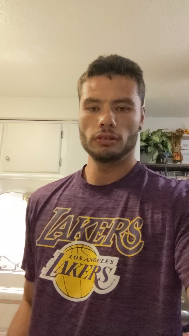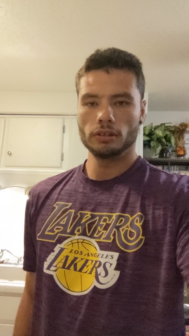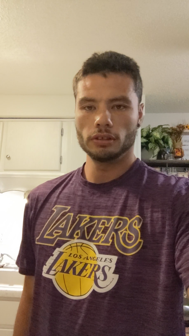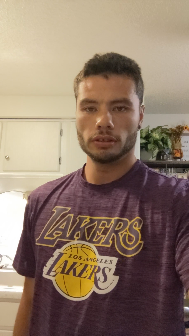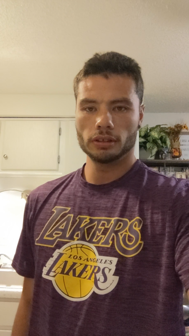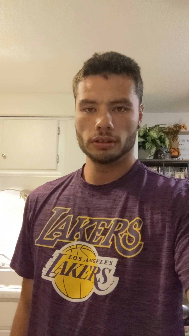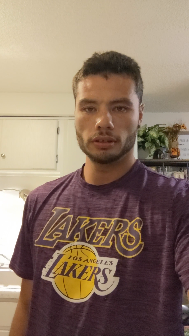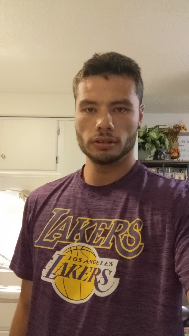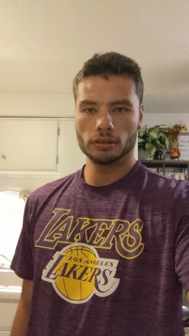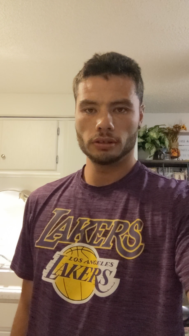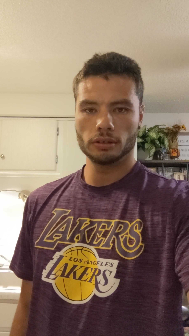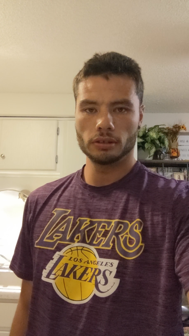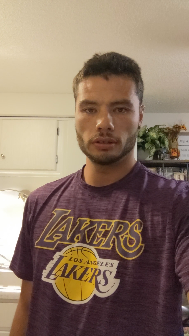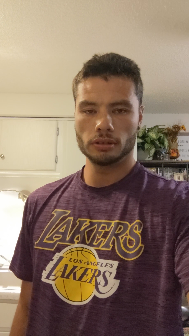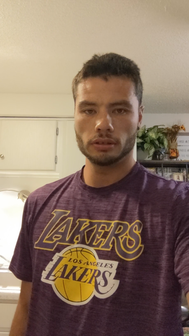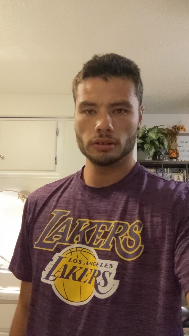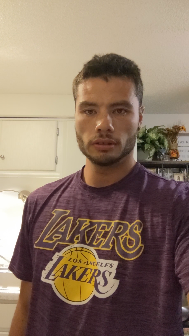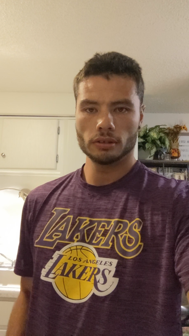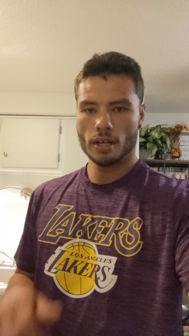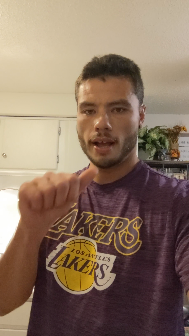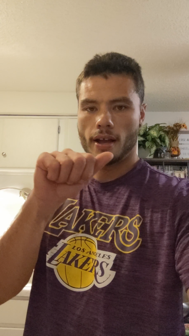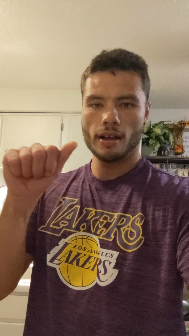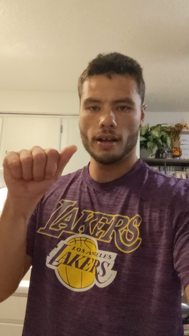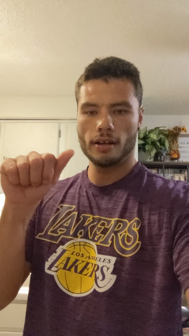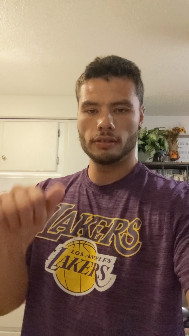a